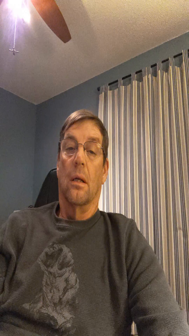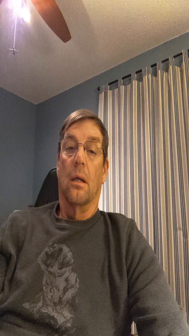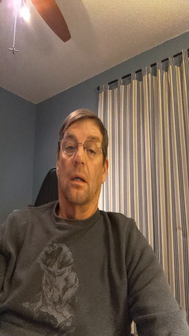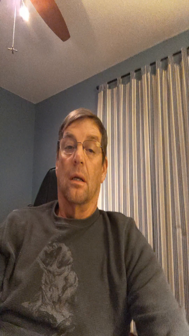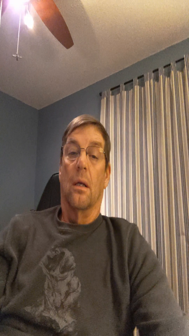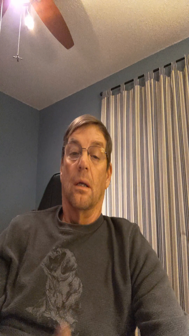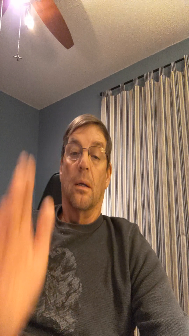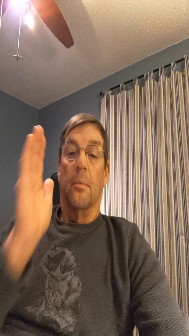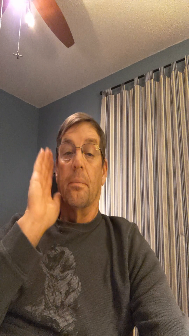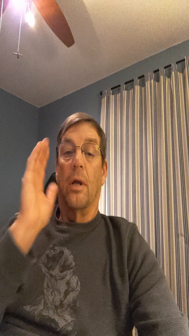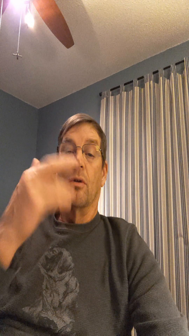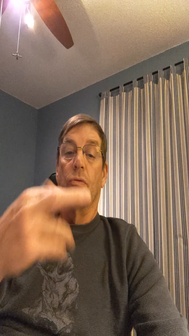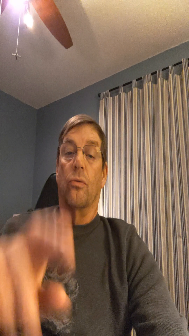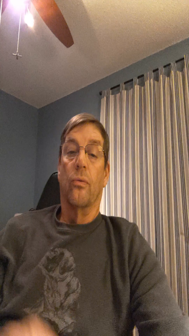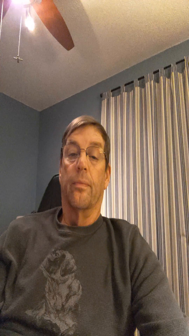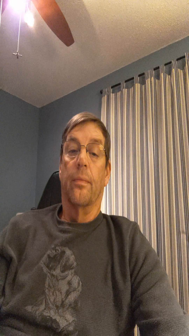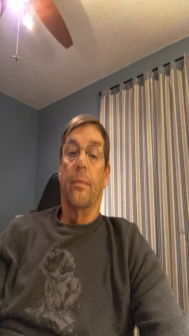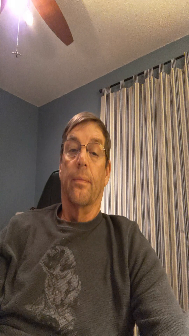bedroom